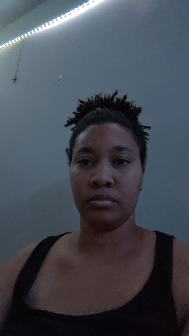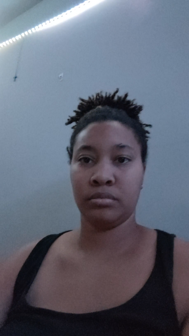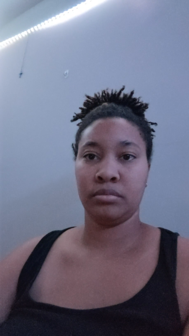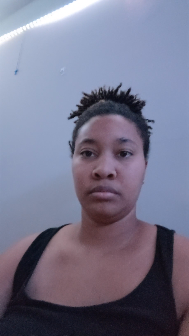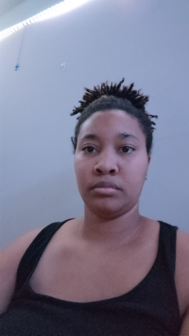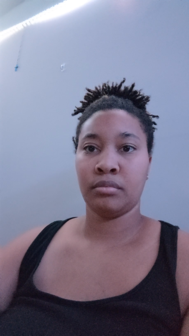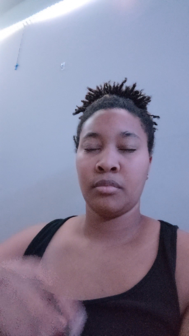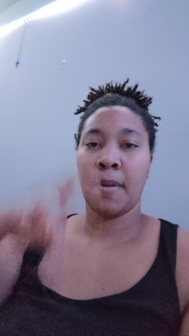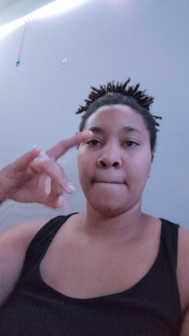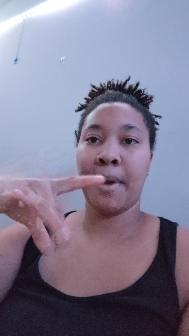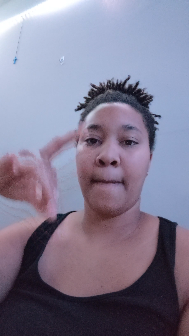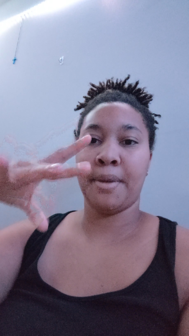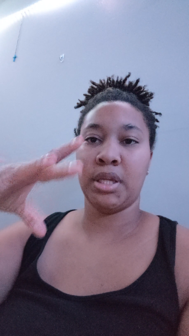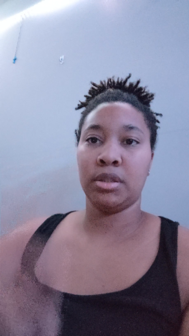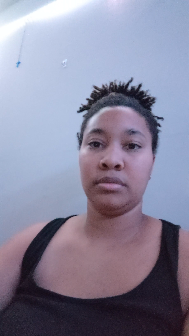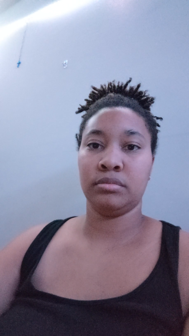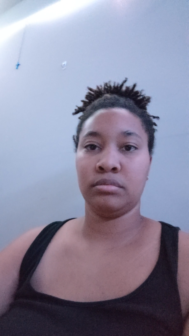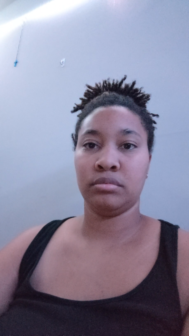pumpkin